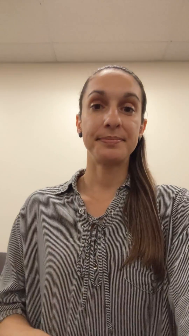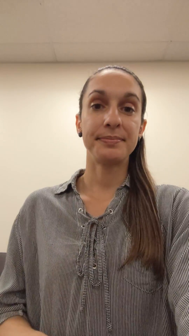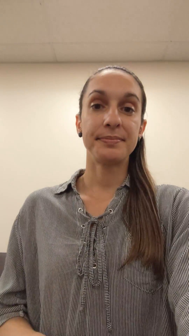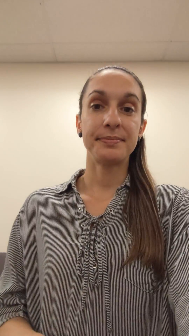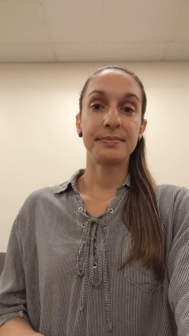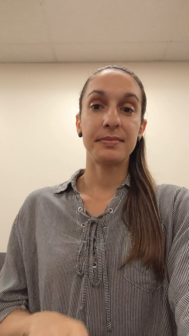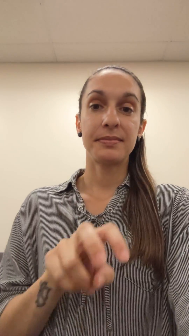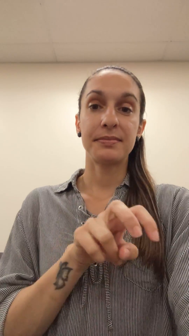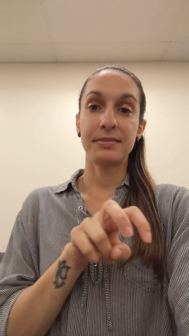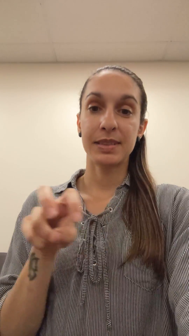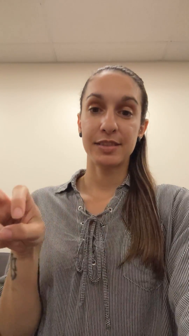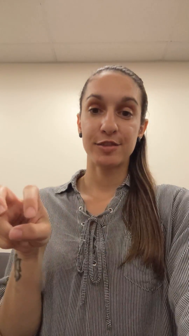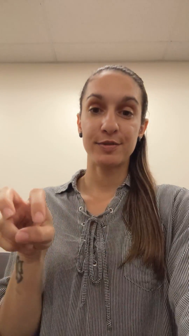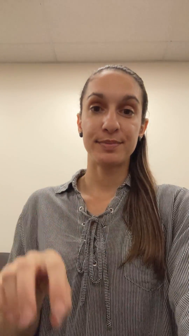porch